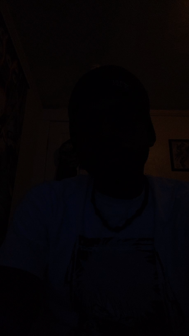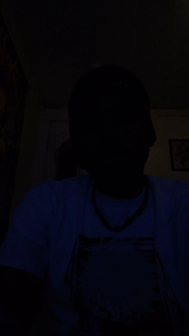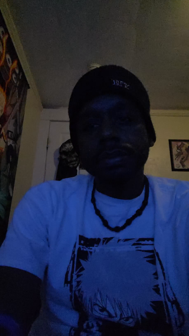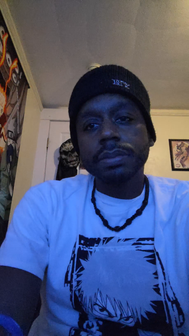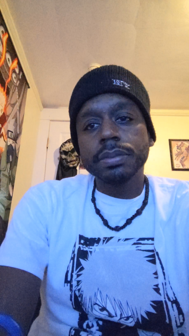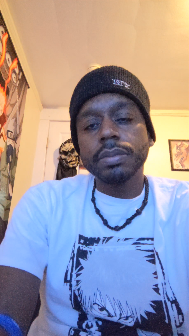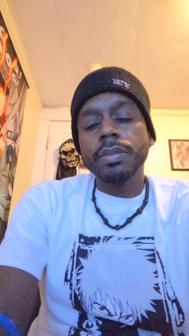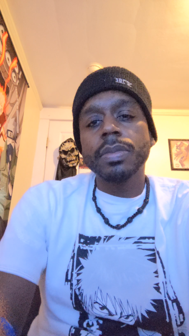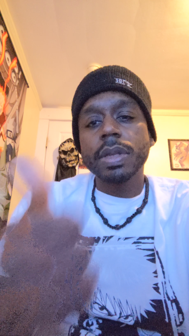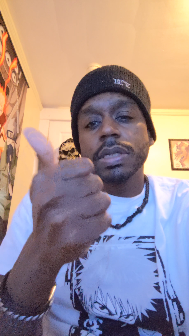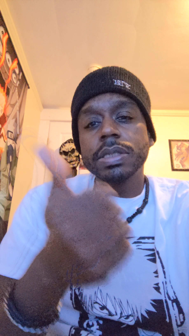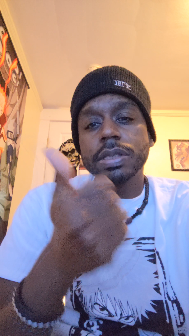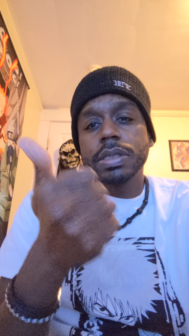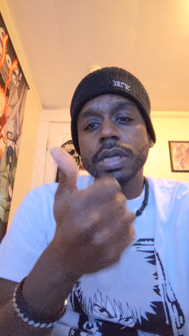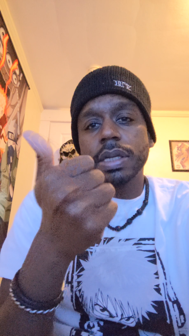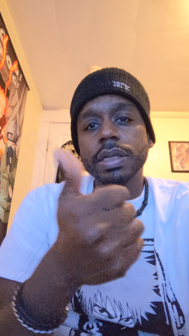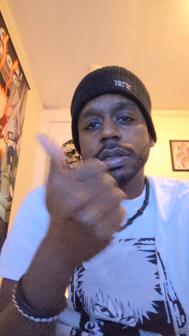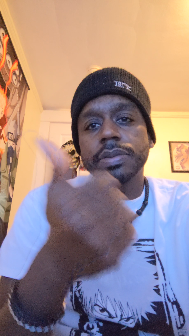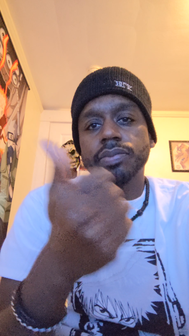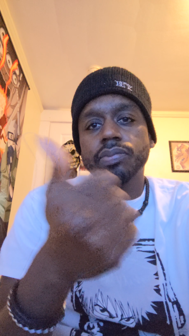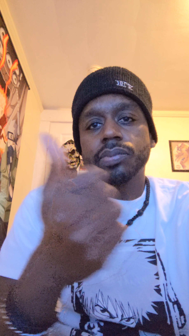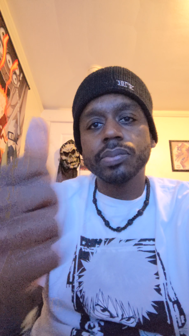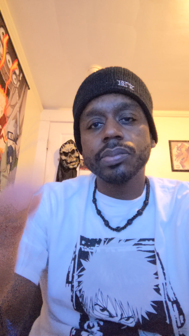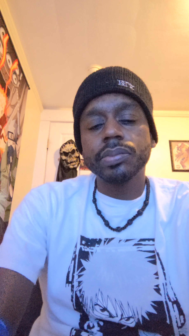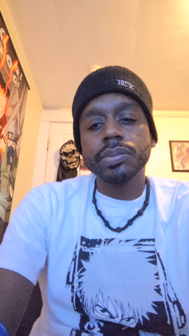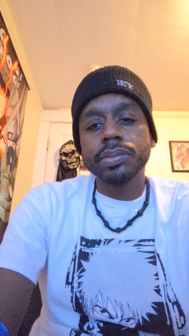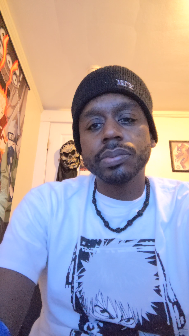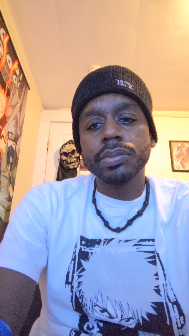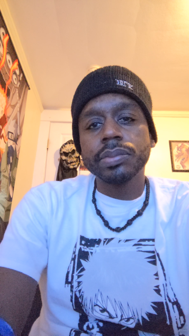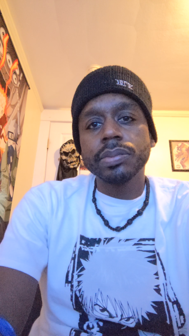chase